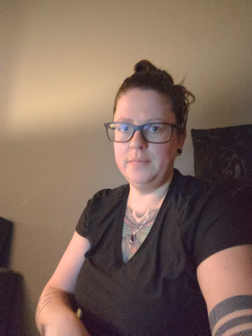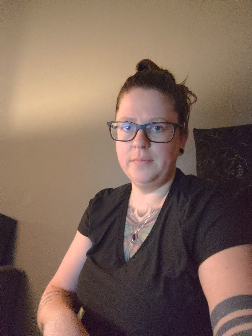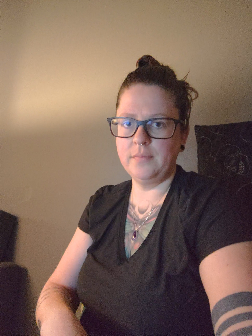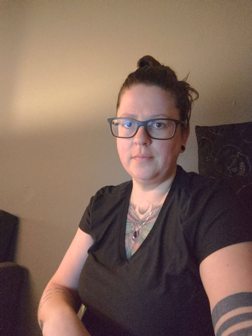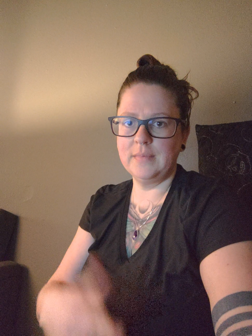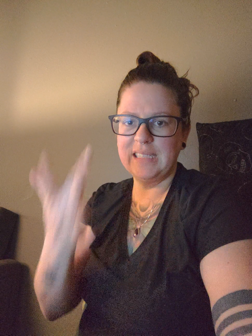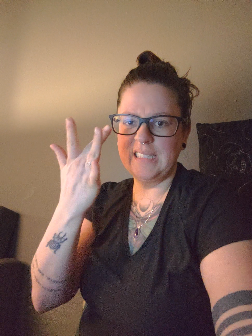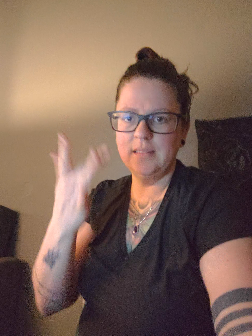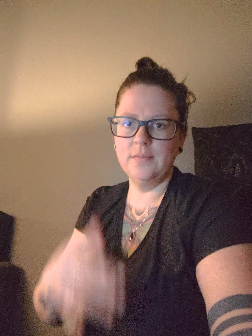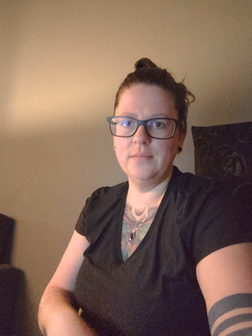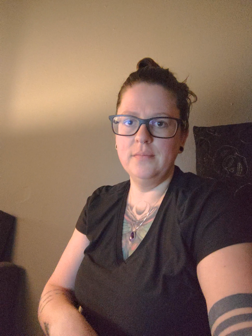sick